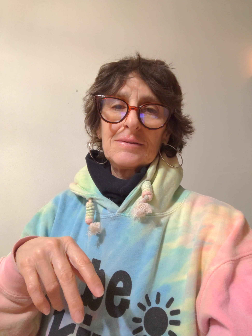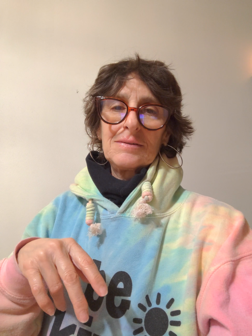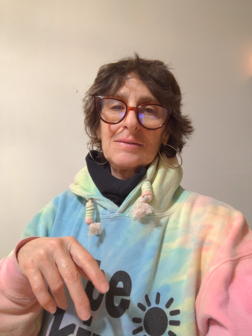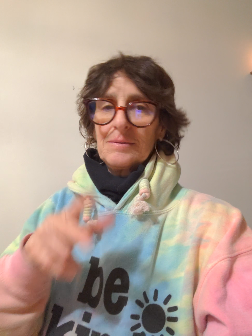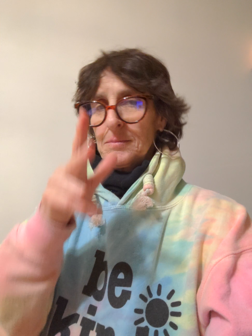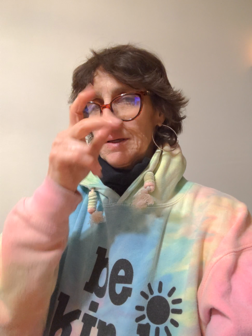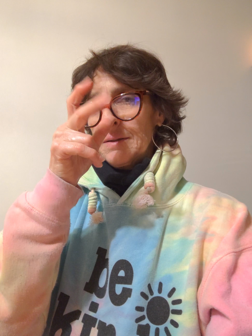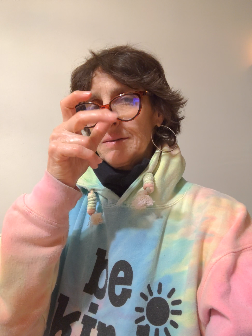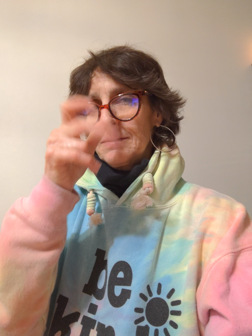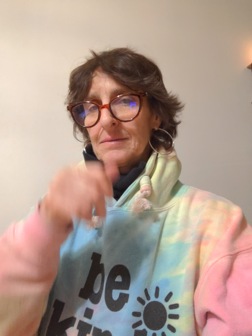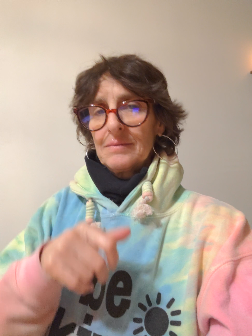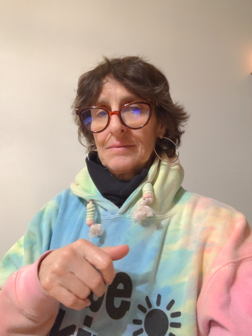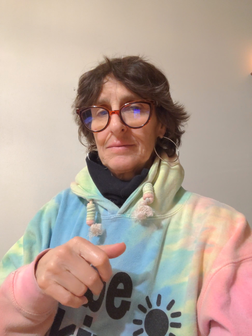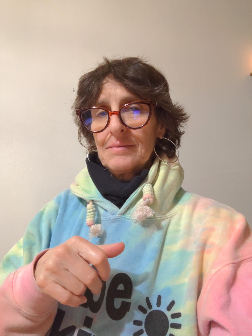bug